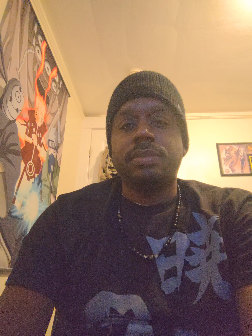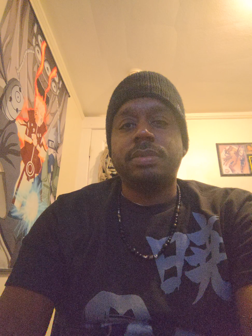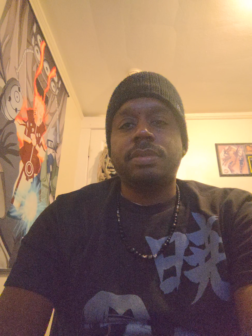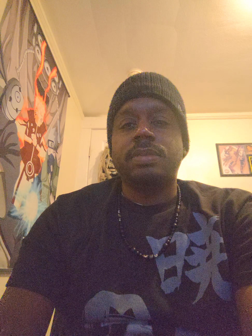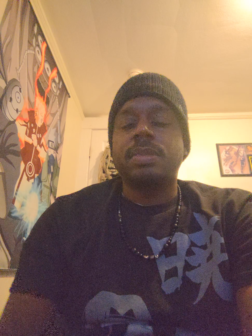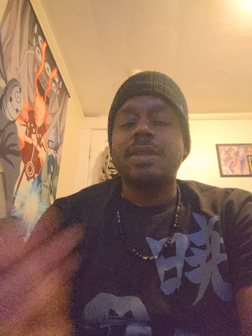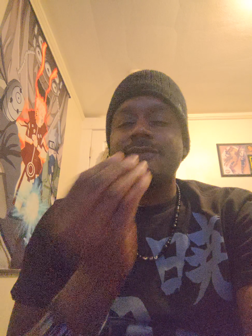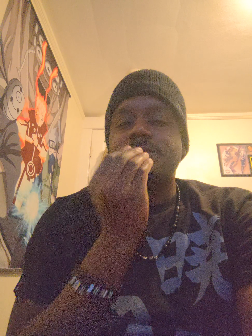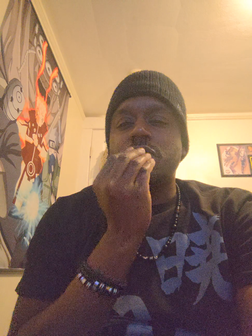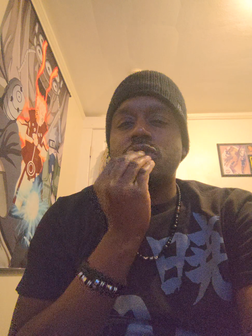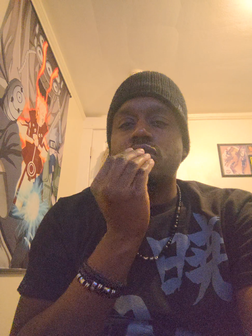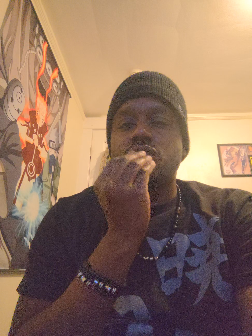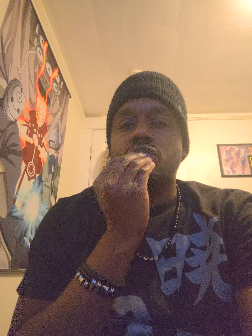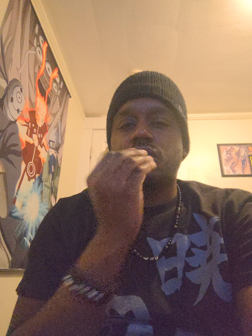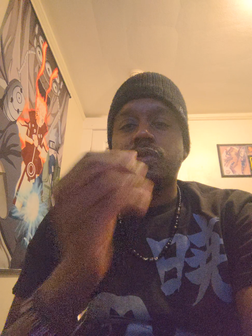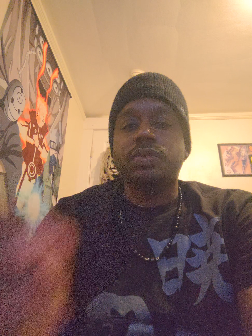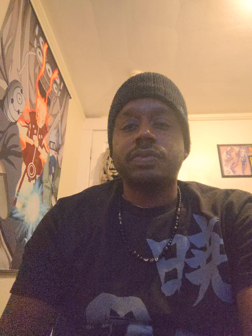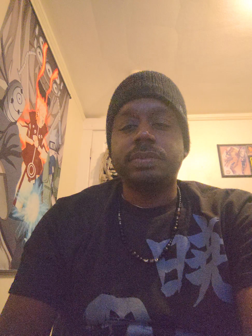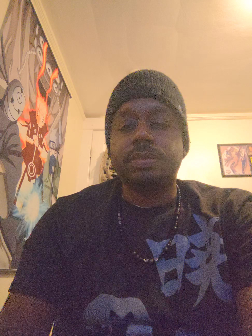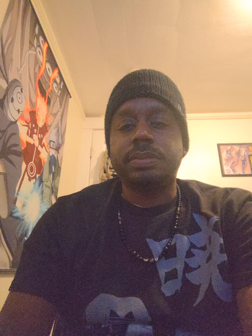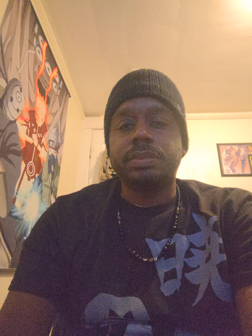food